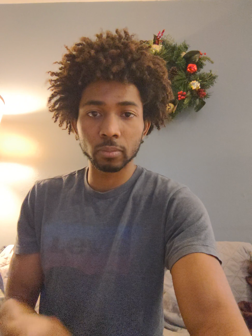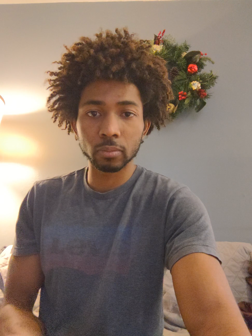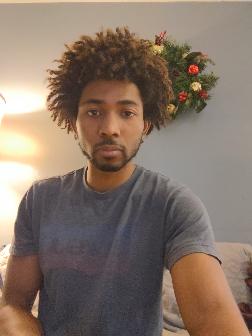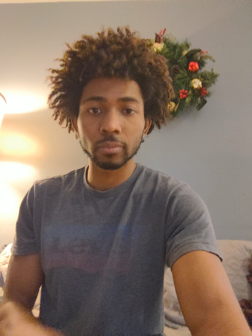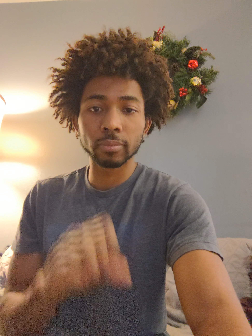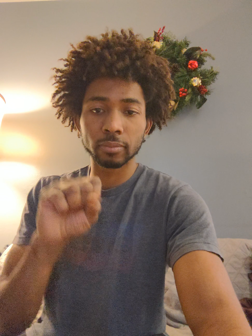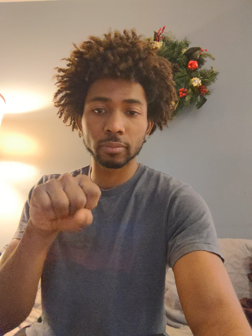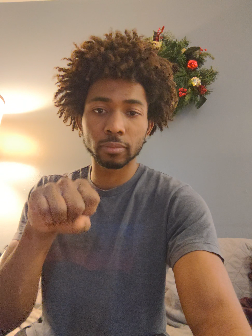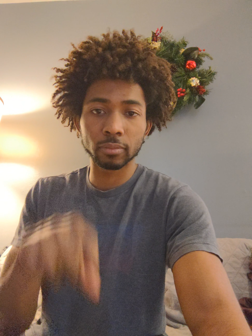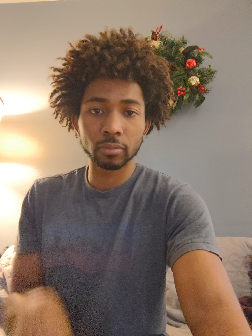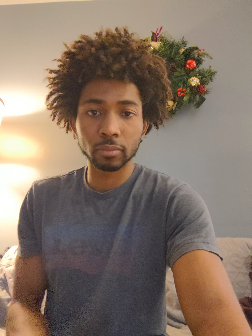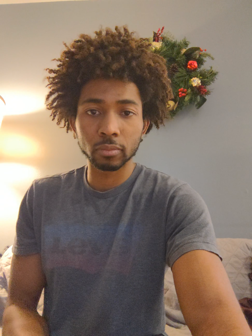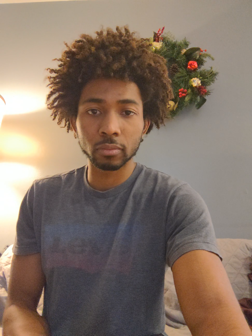yes